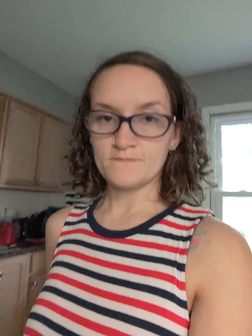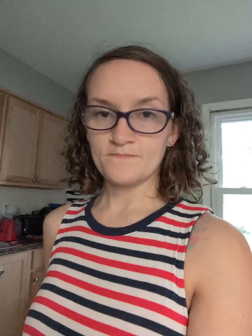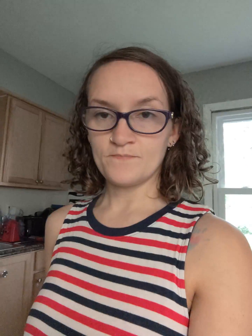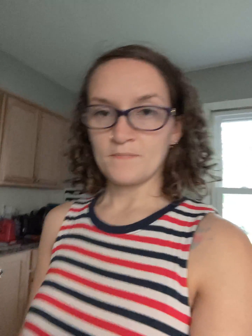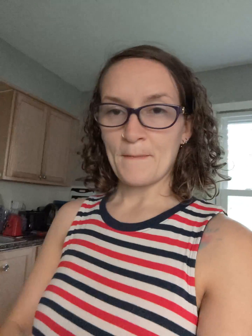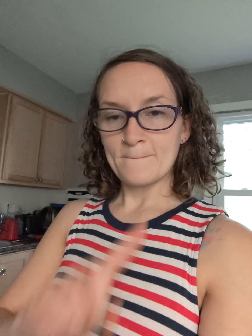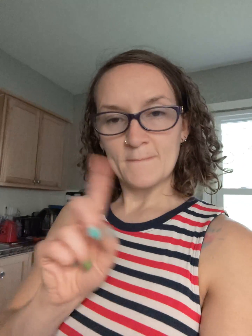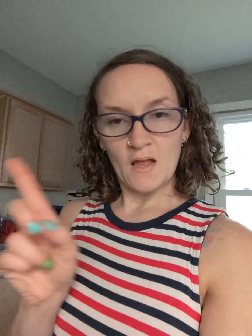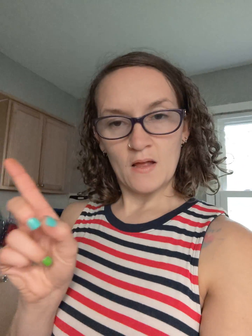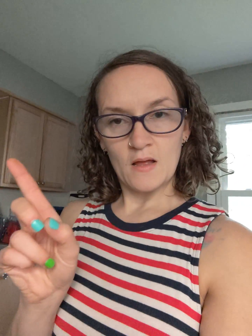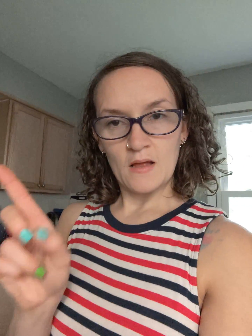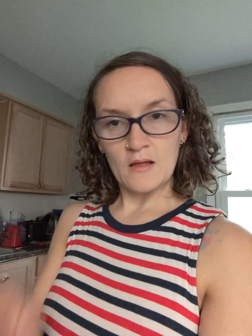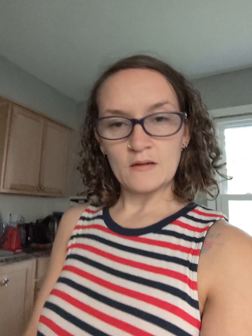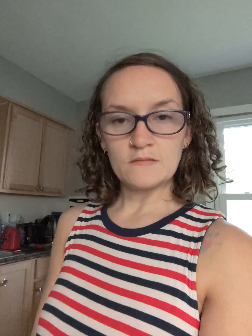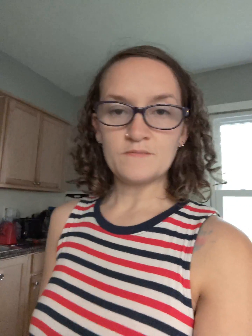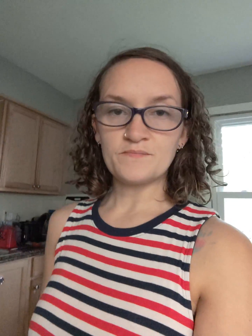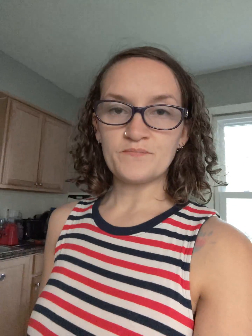but